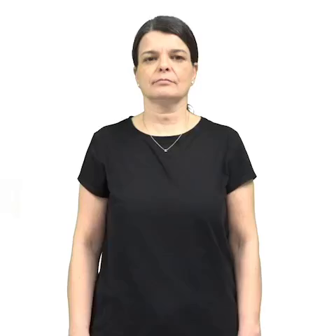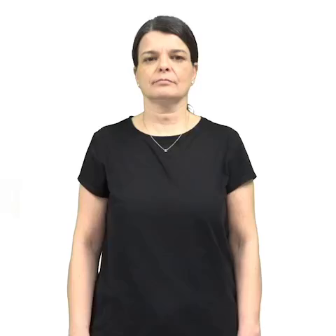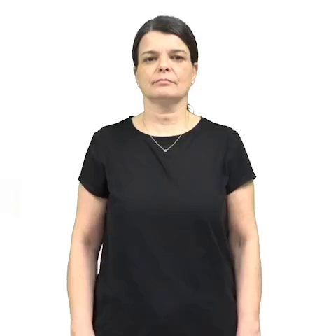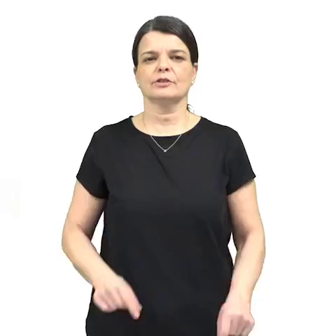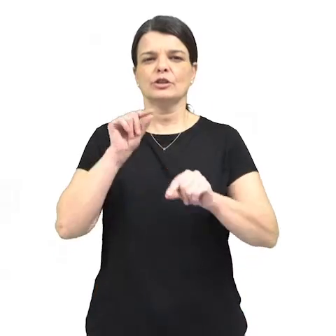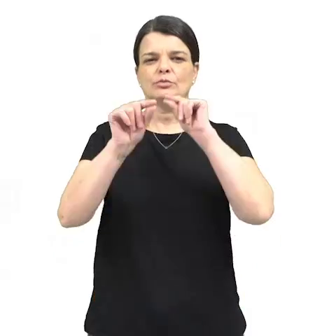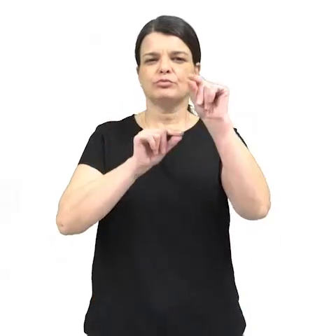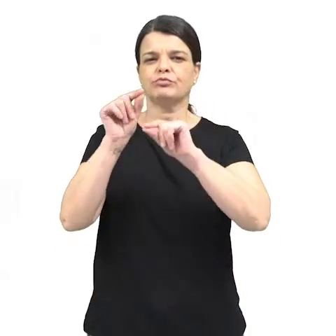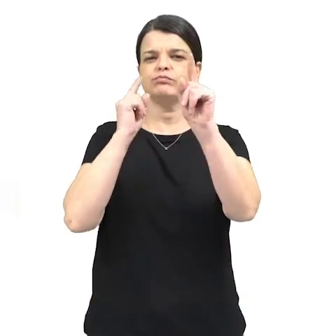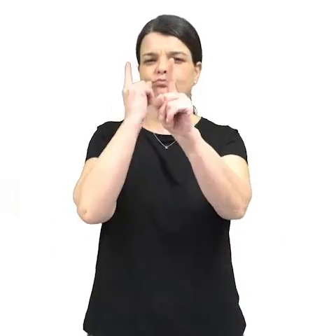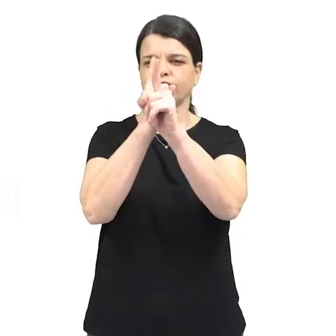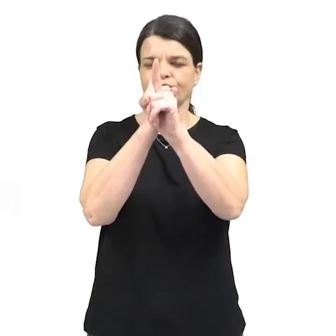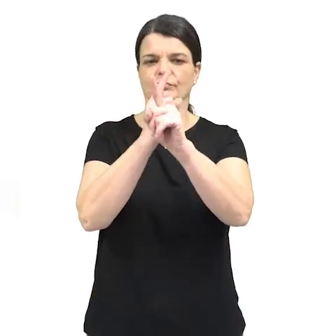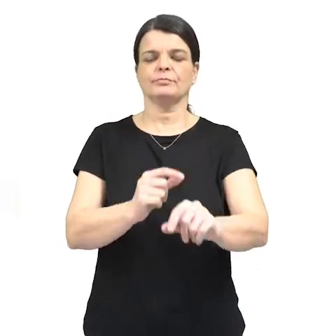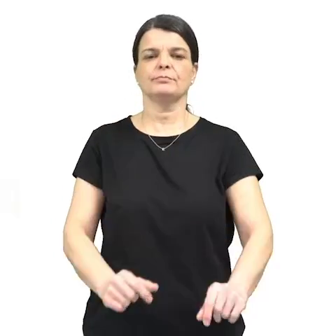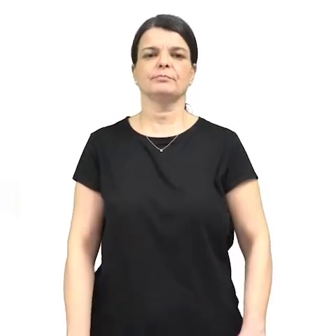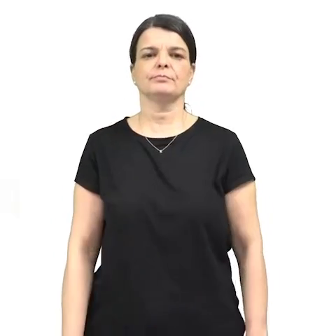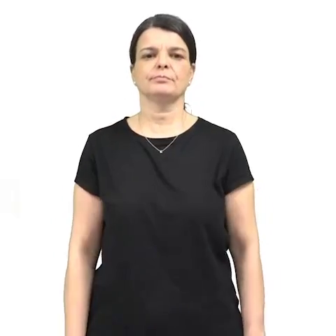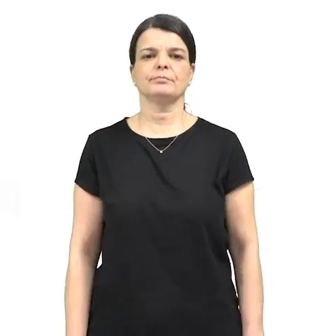virus contra